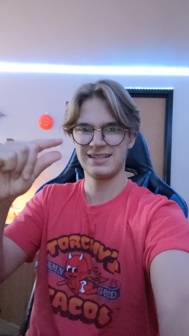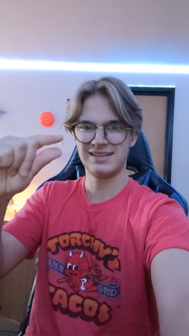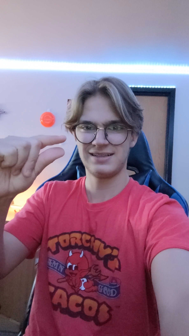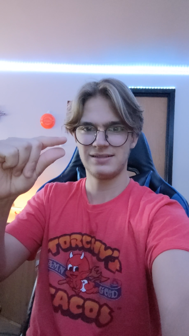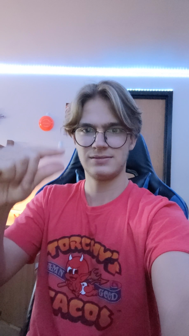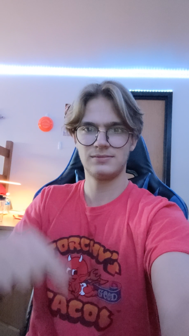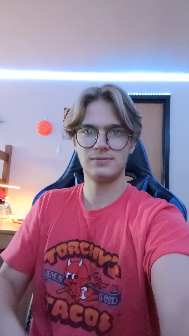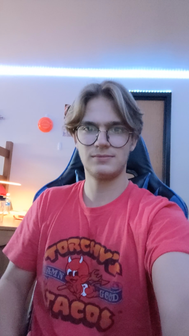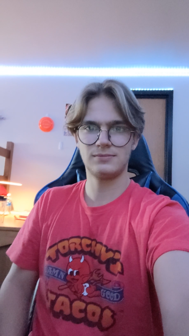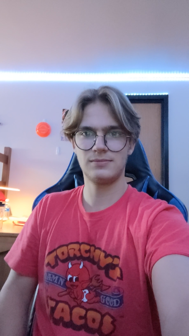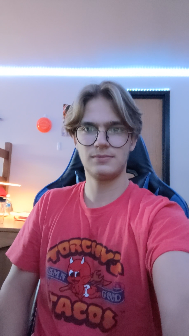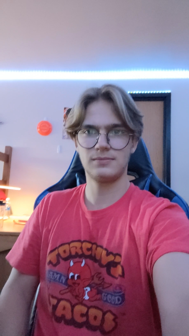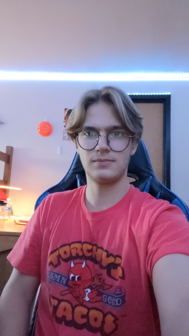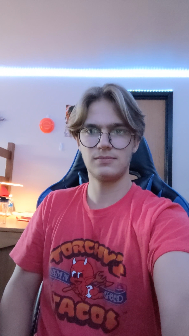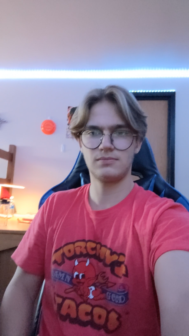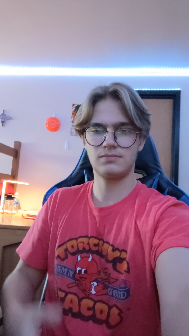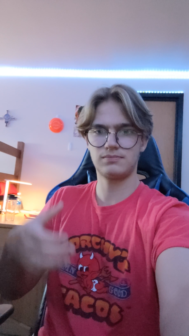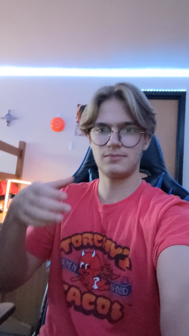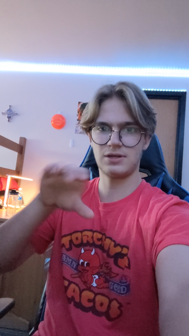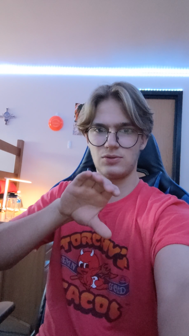pour